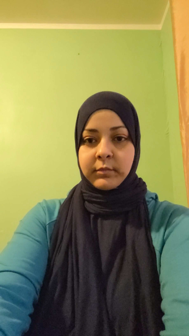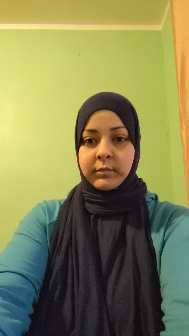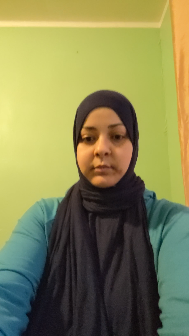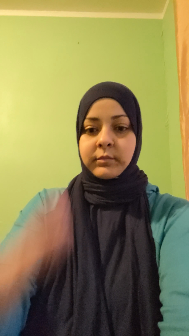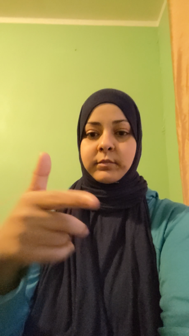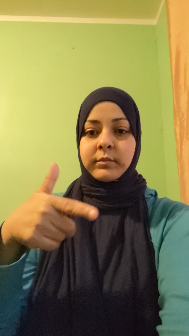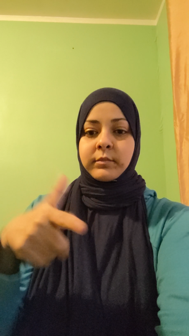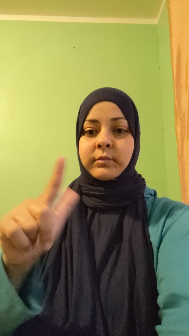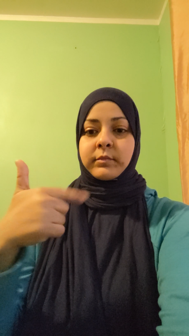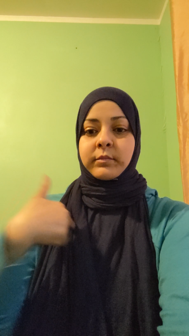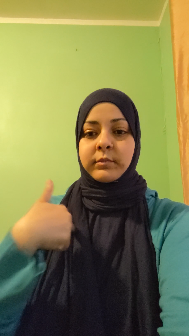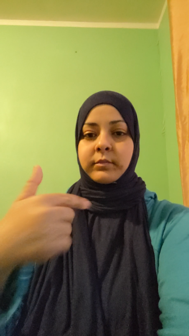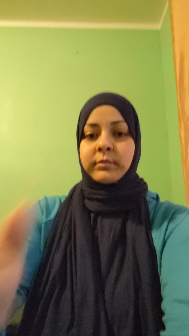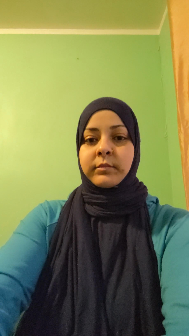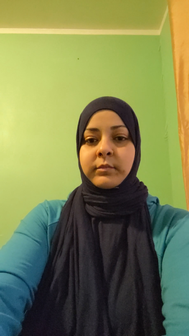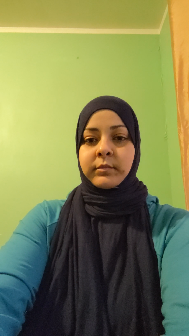let me